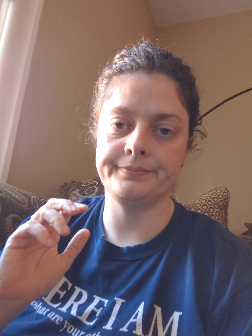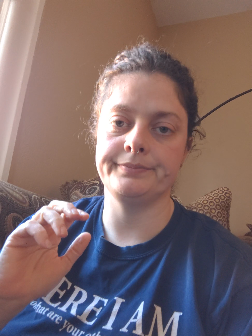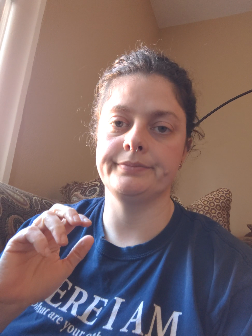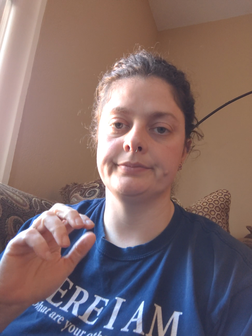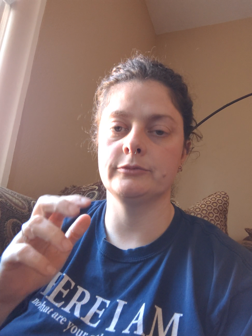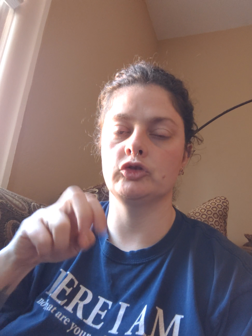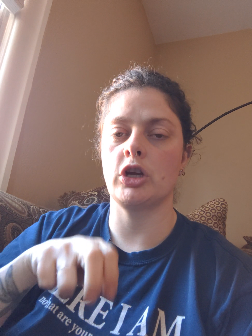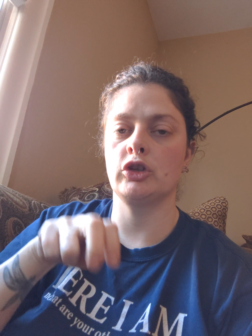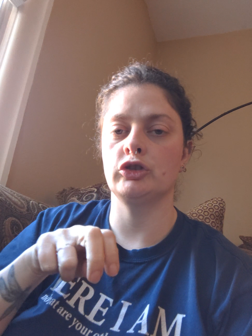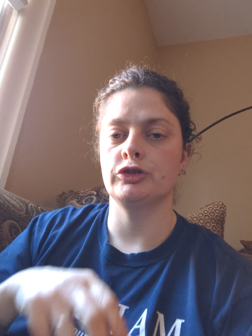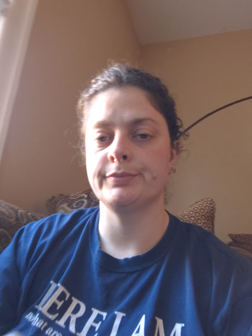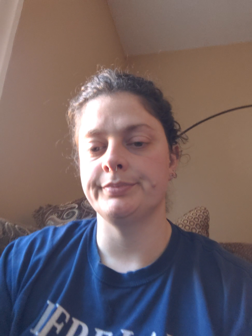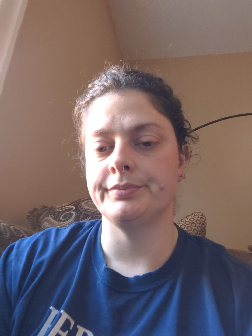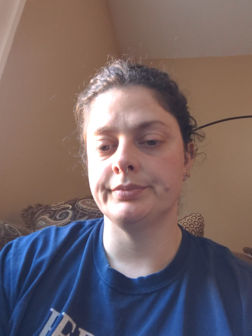chair